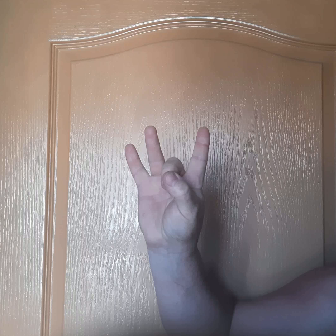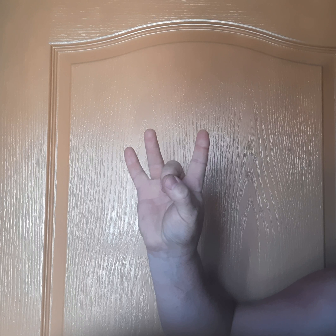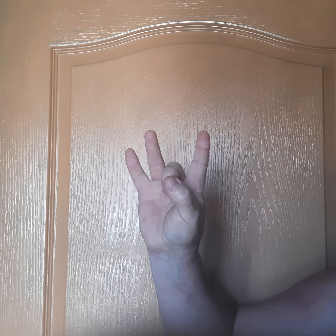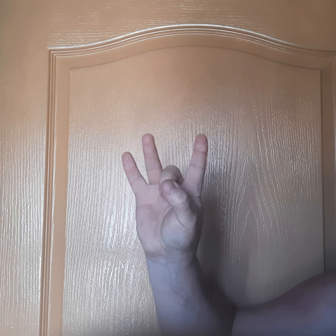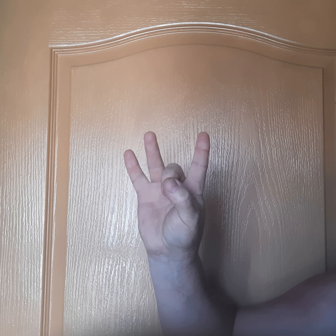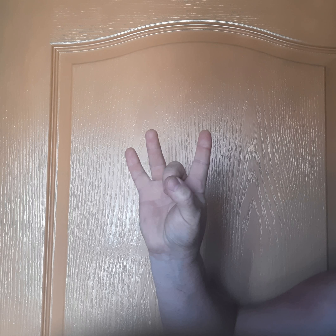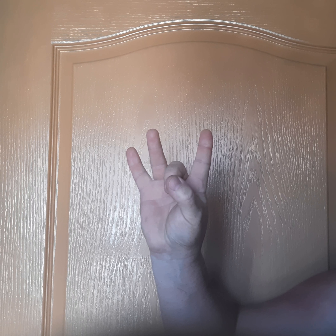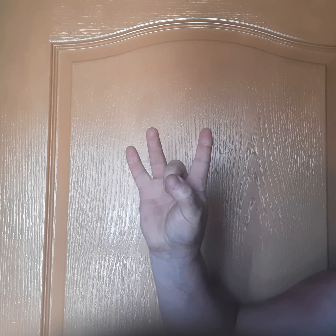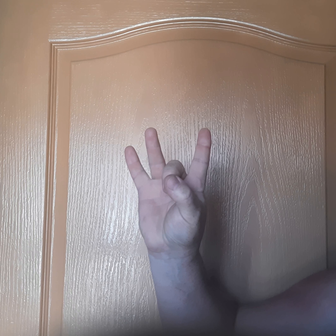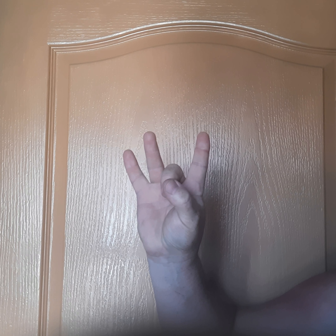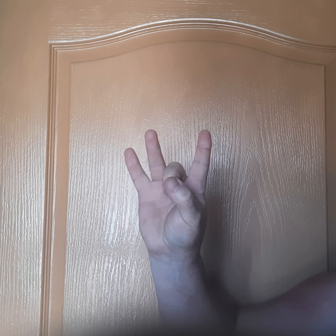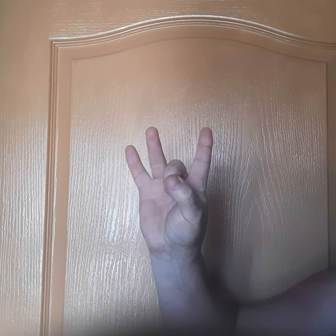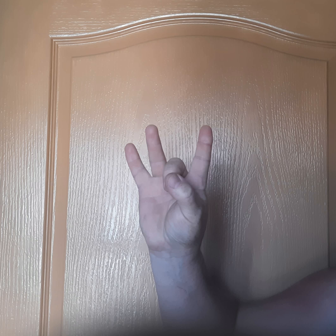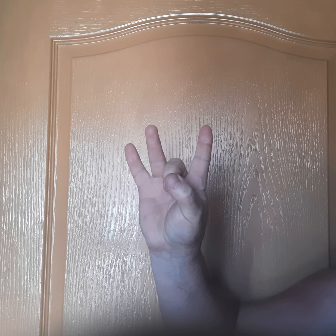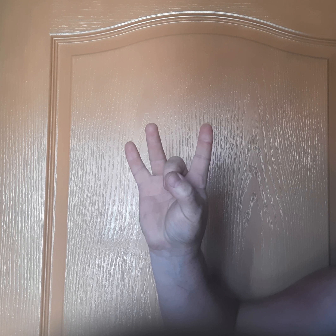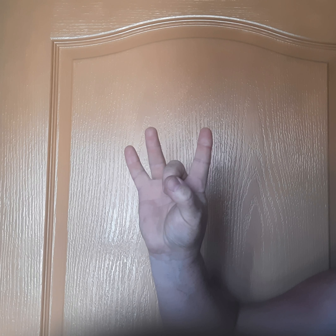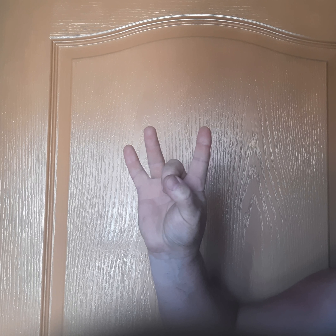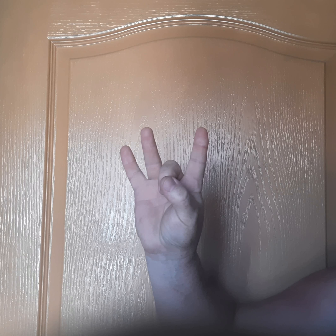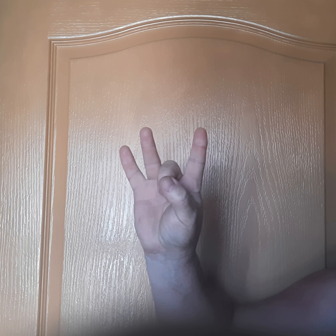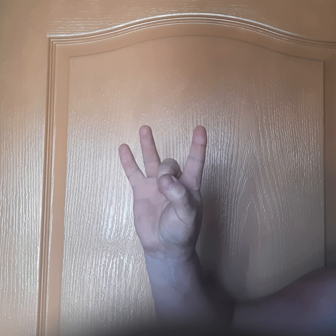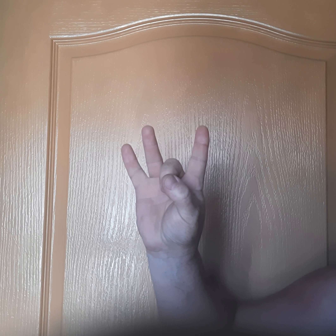Р